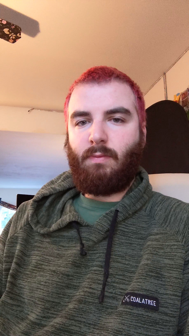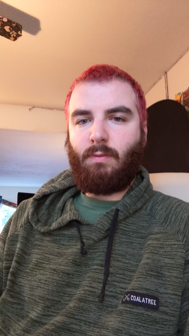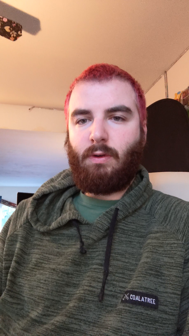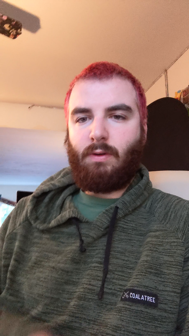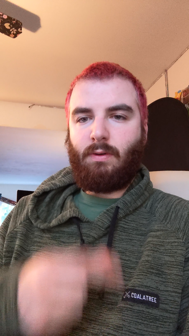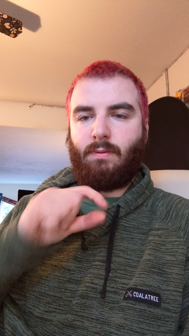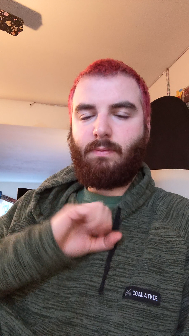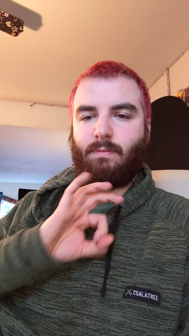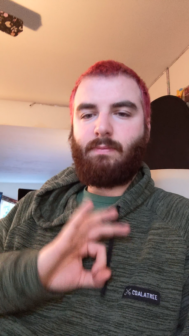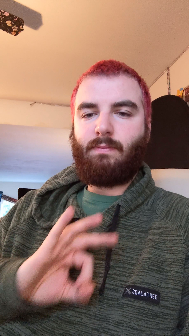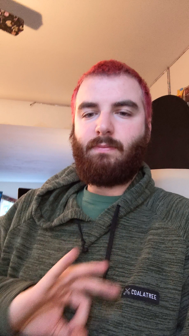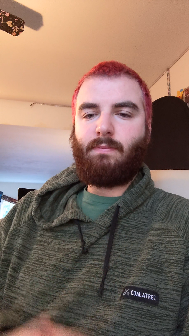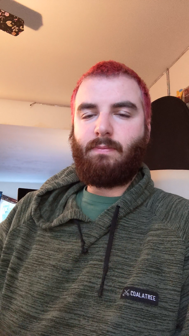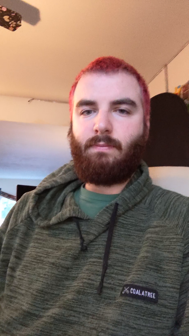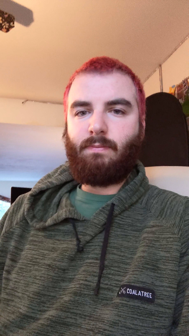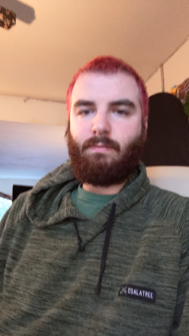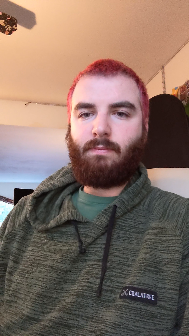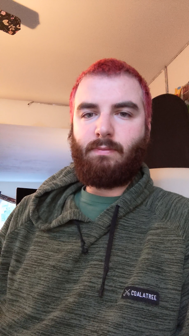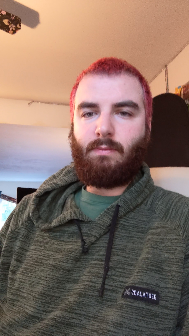button